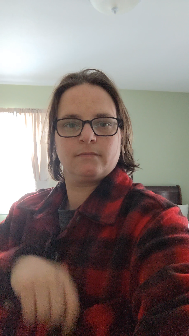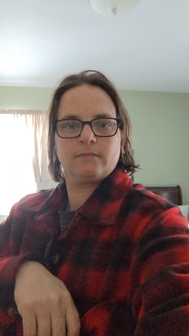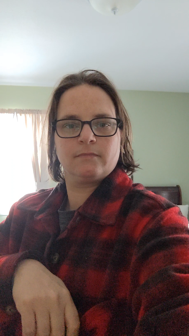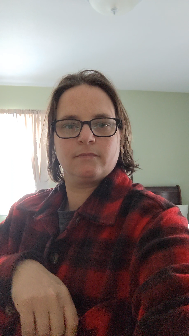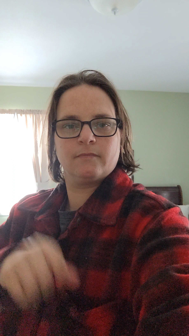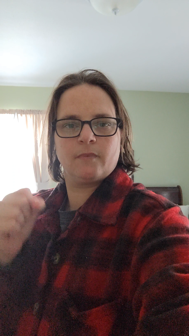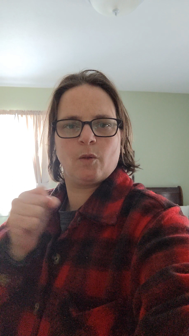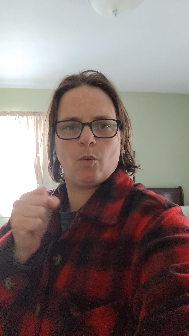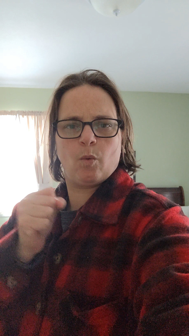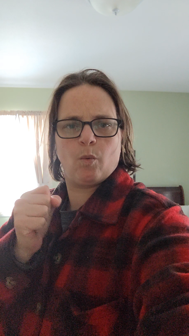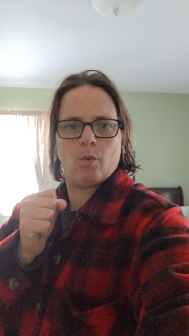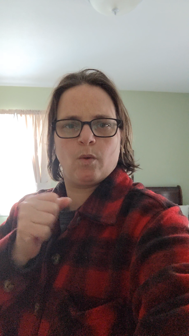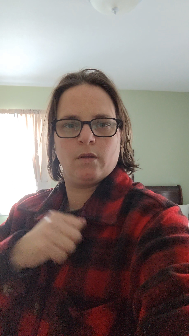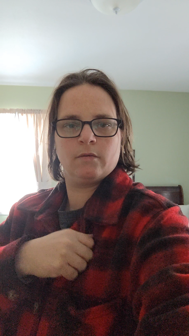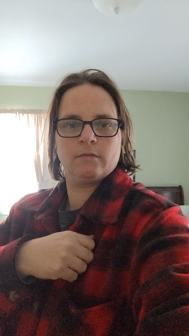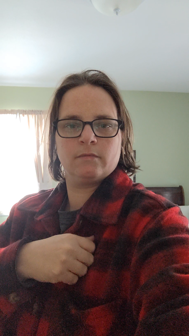cold